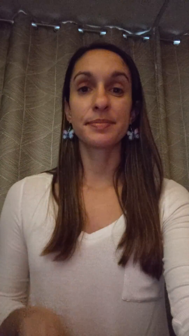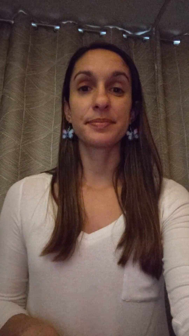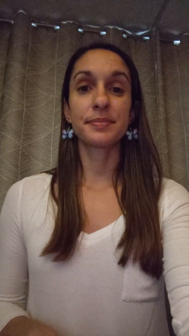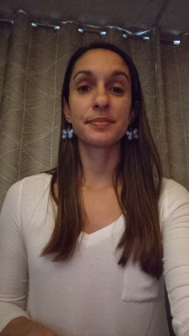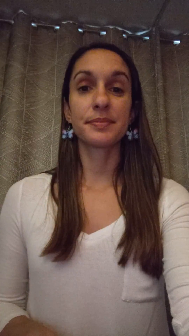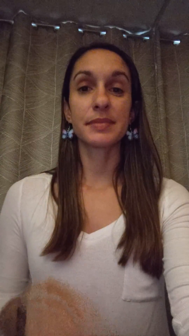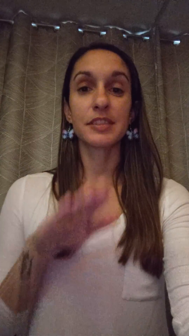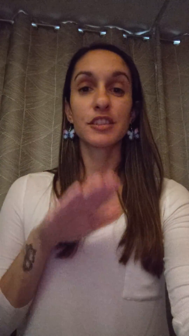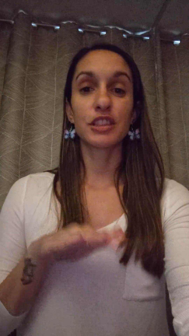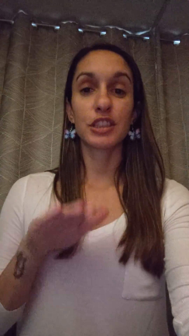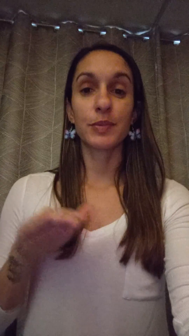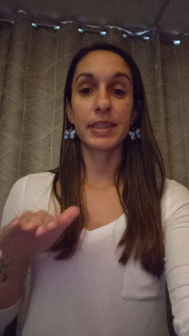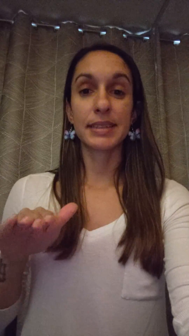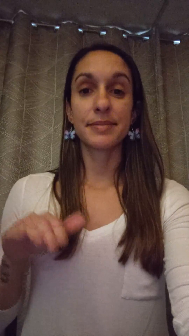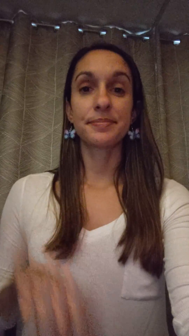children